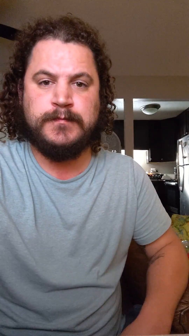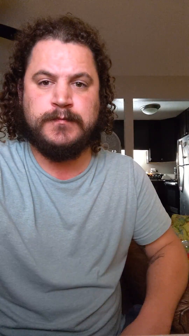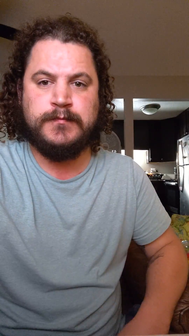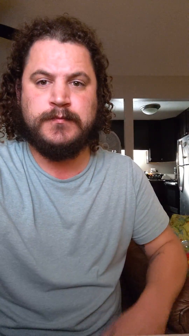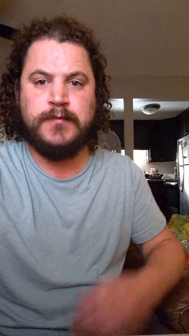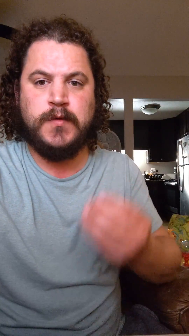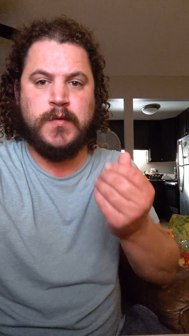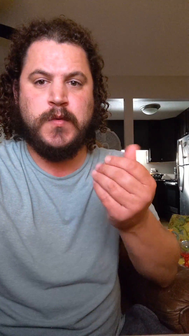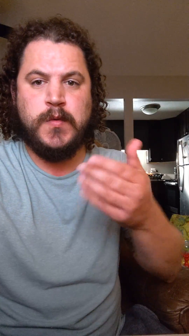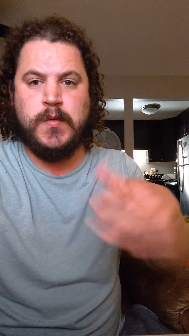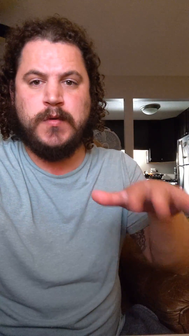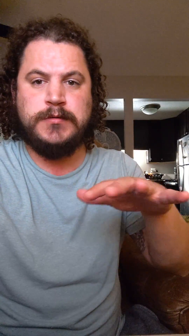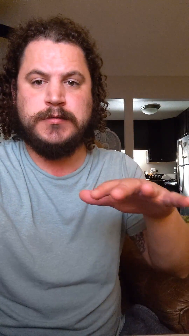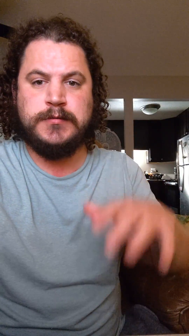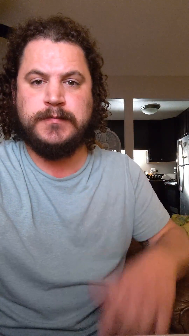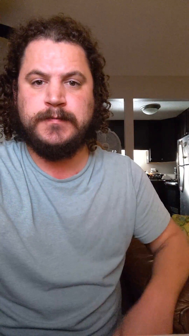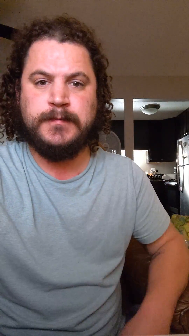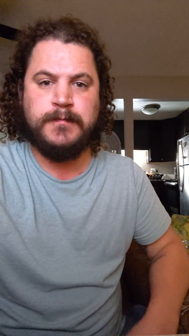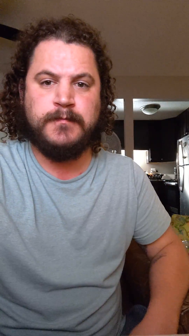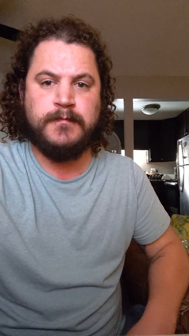garden